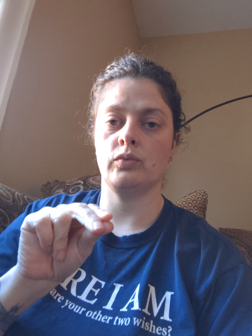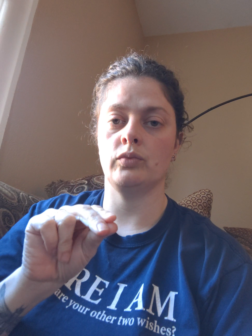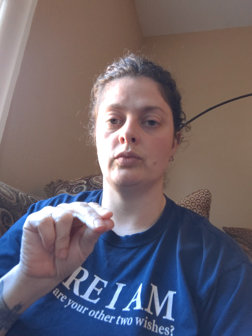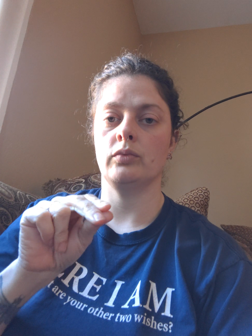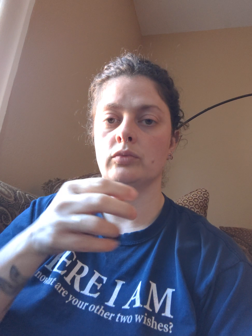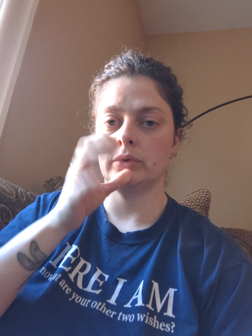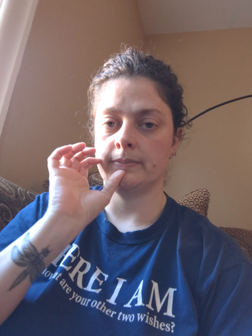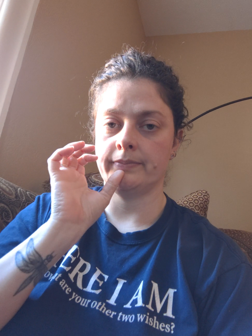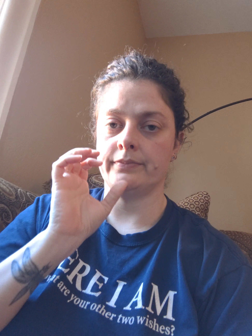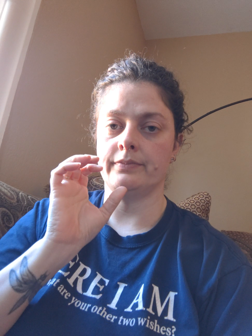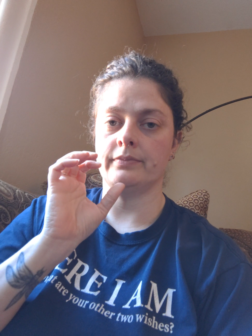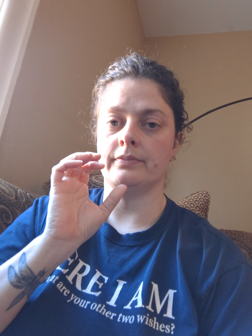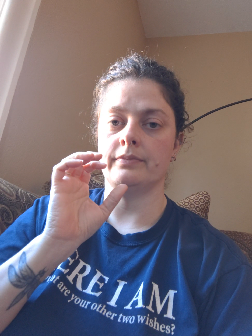drink